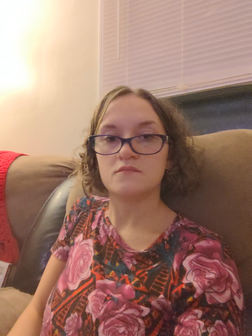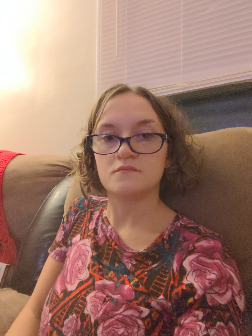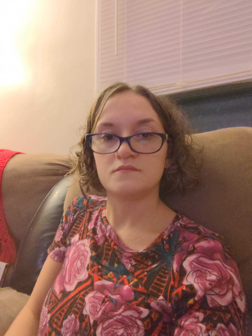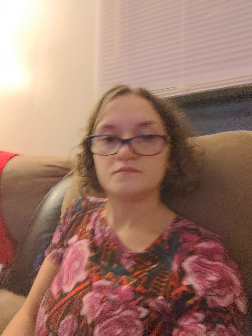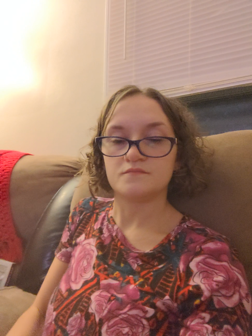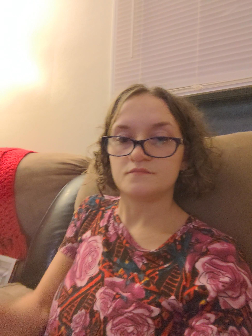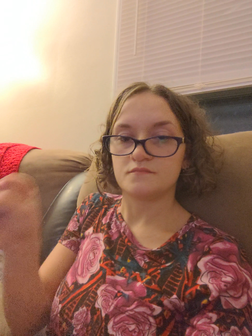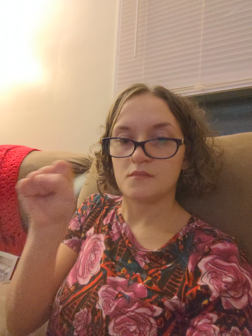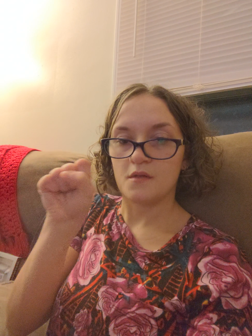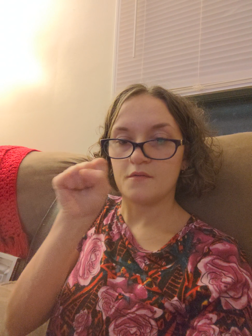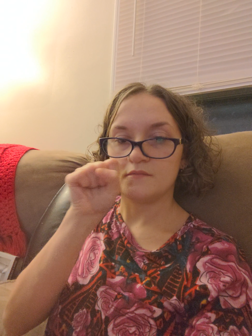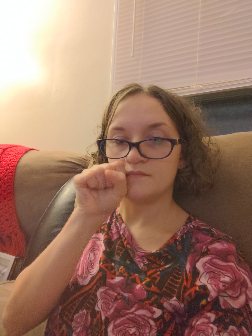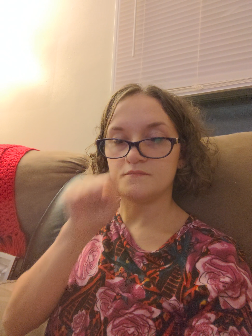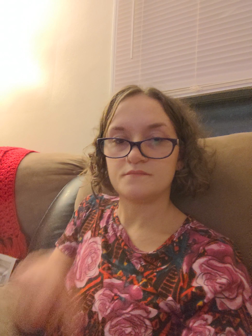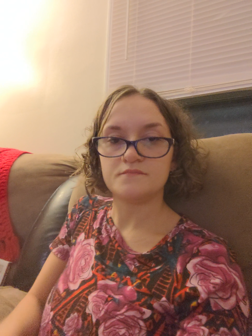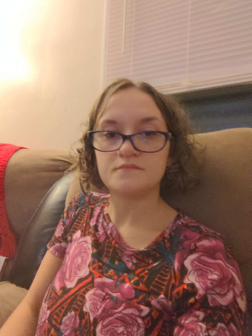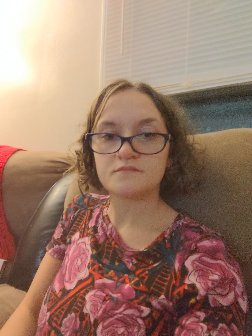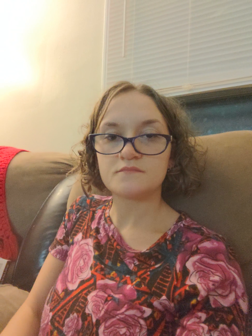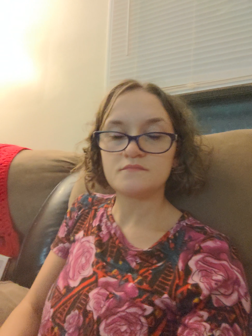carrot